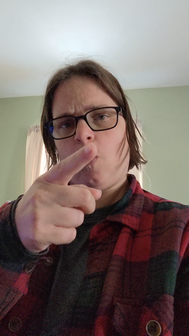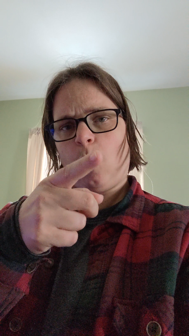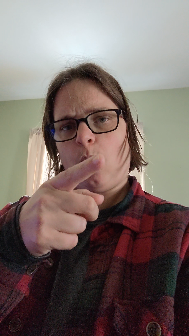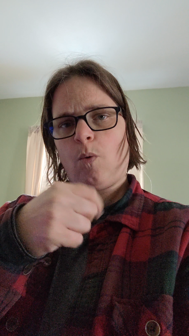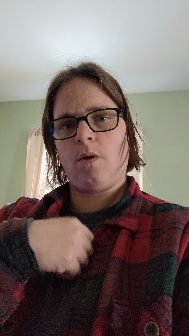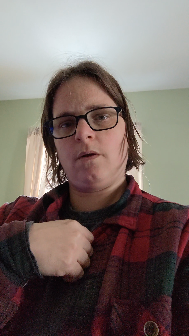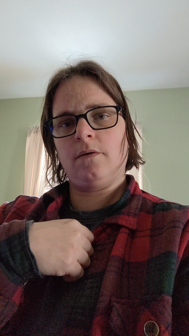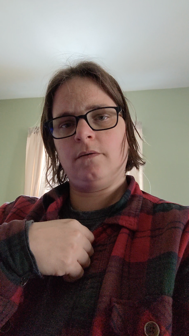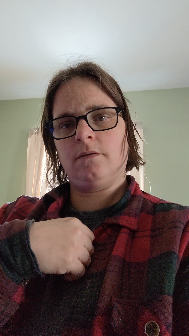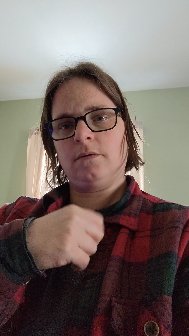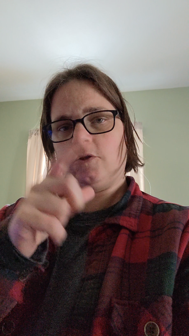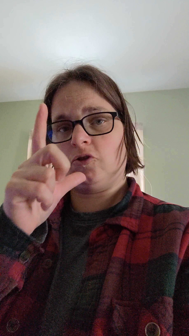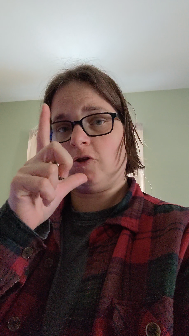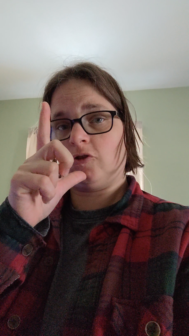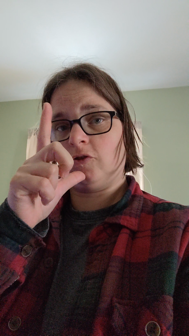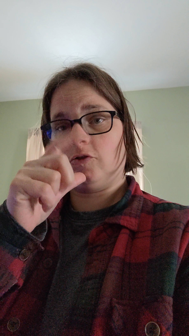lunch